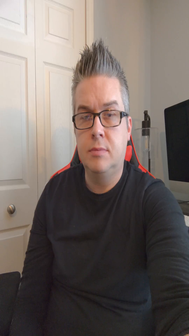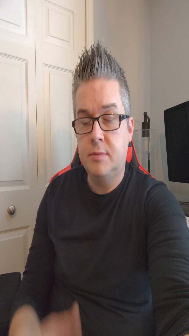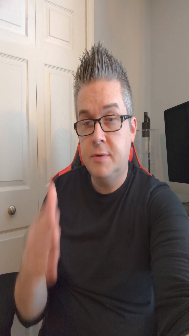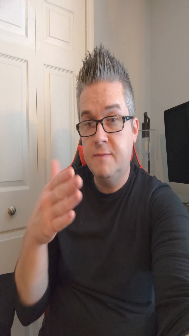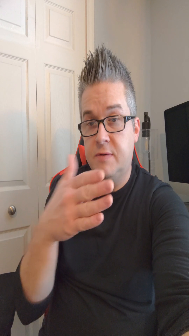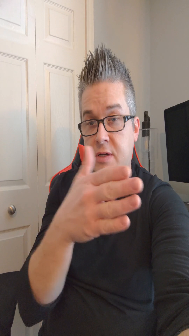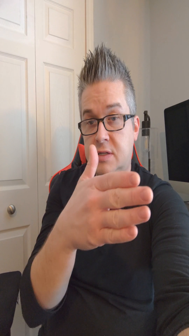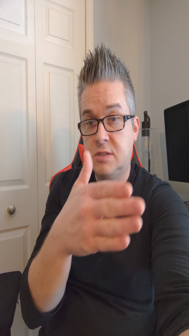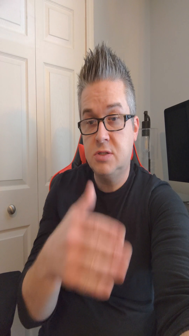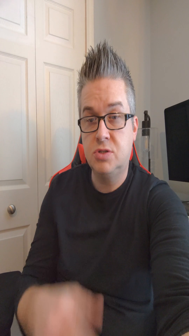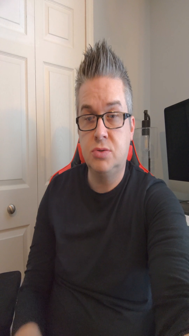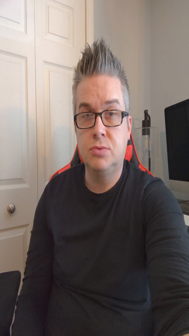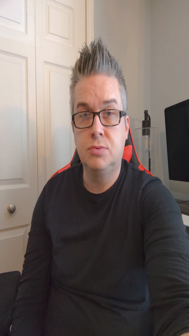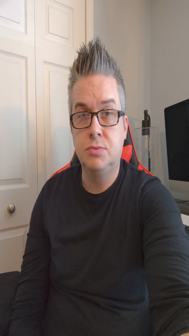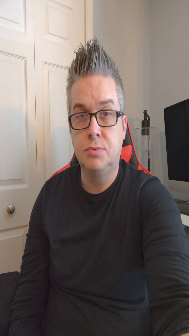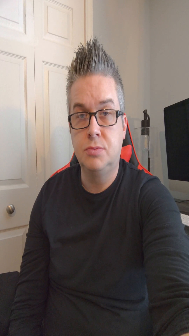fish